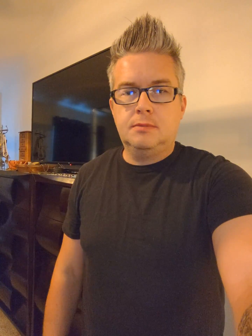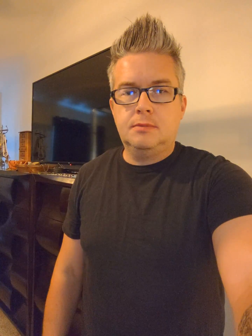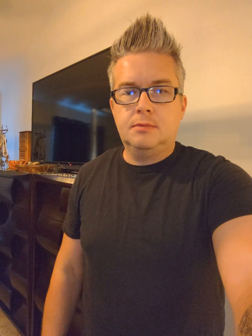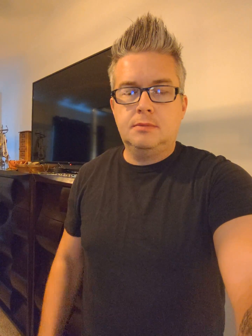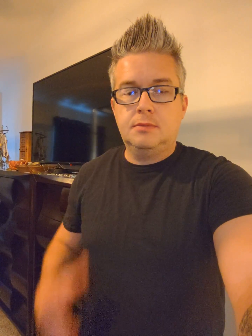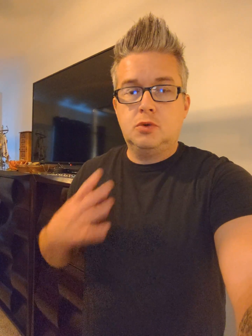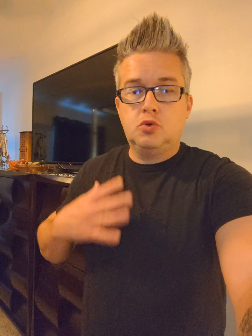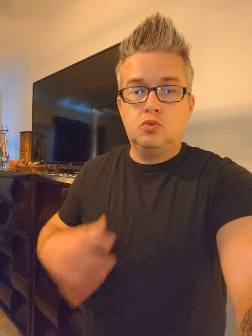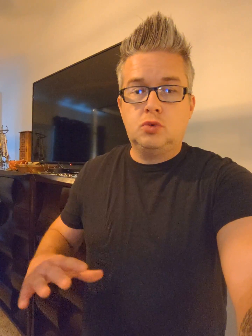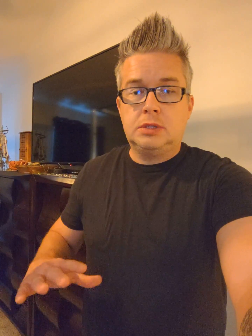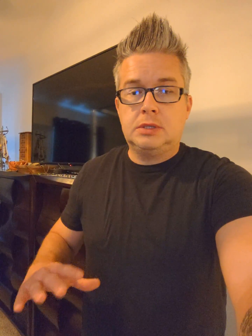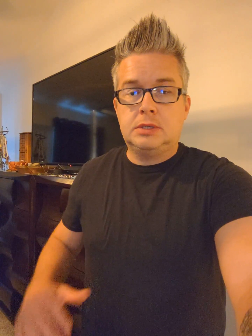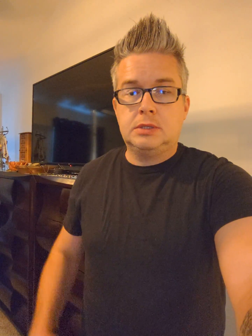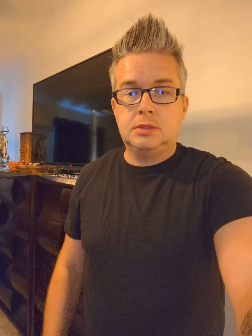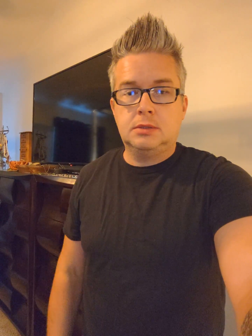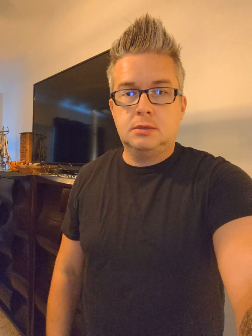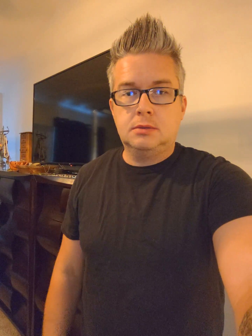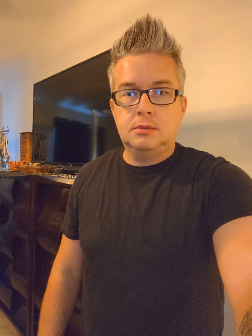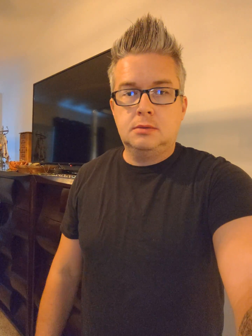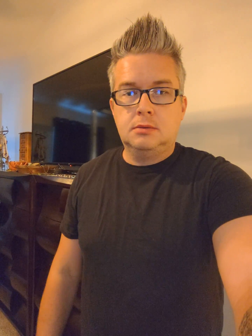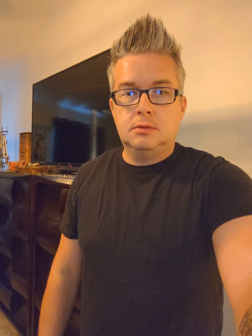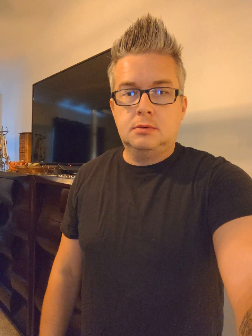dress